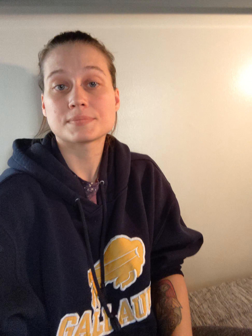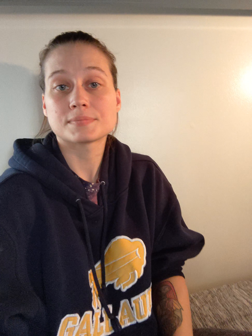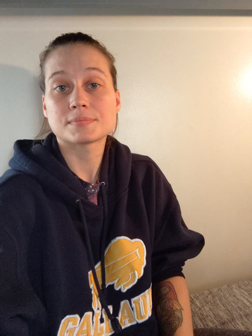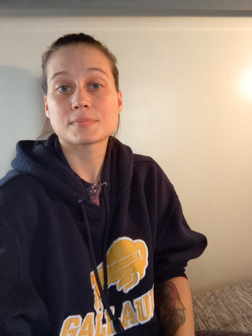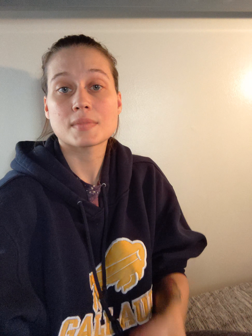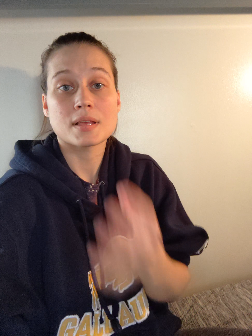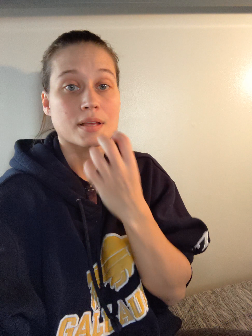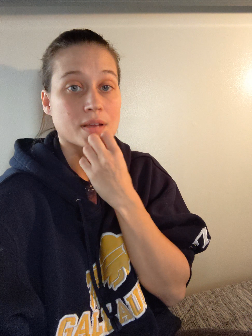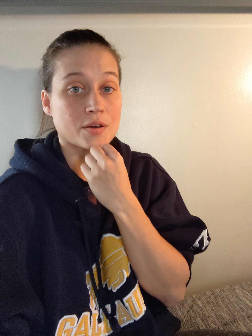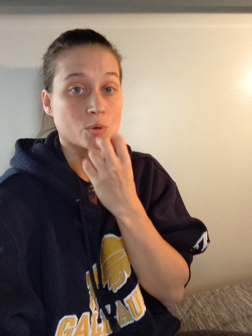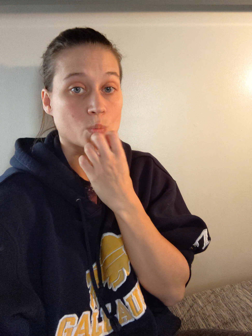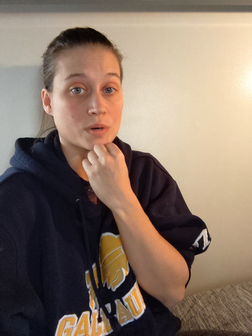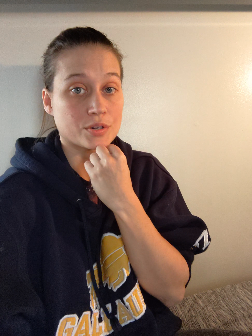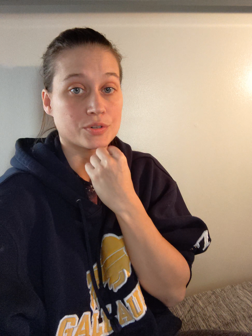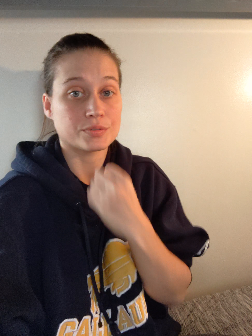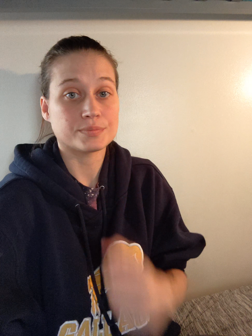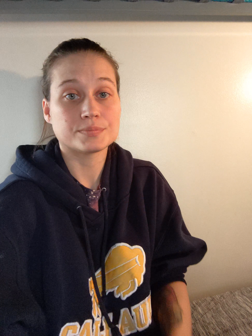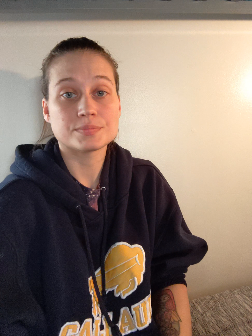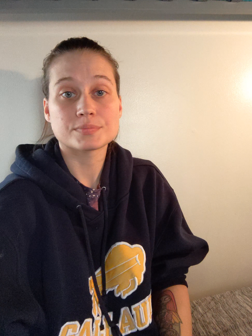underwear